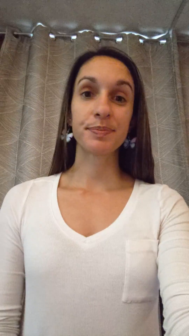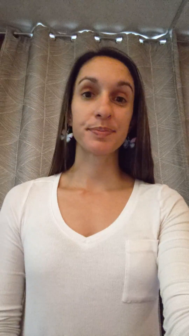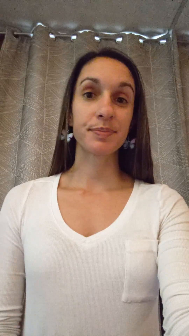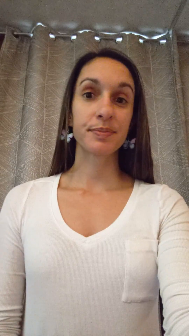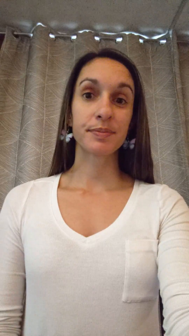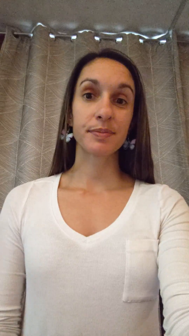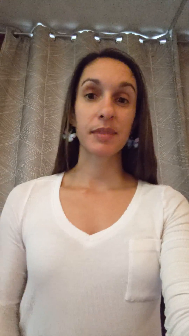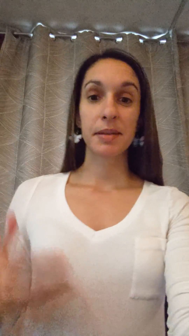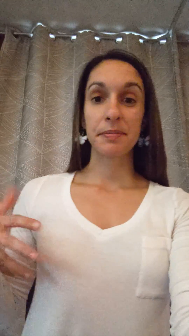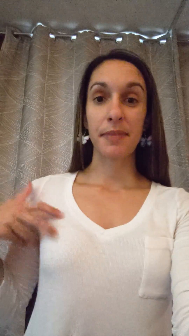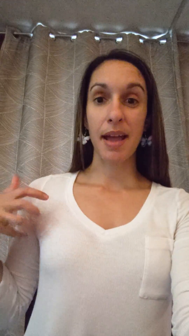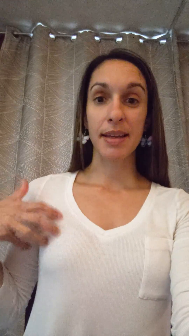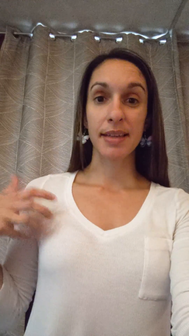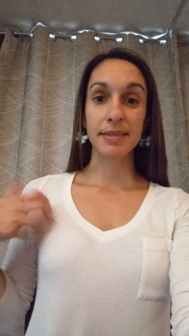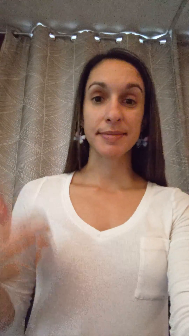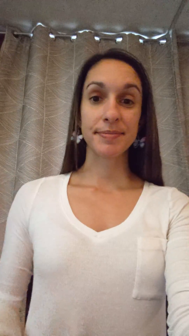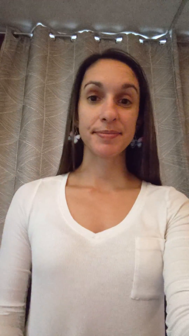monkey